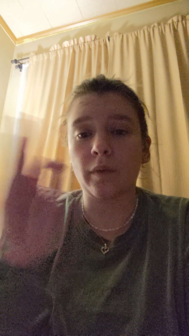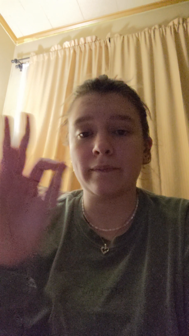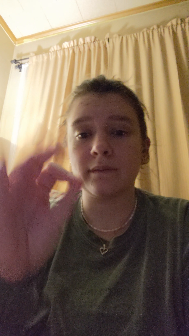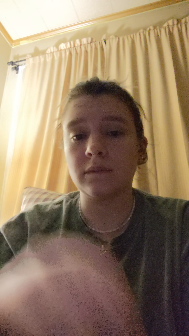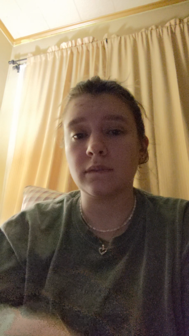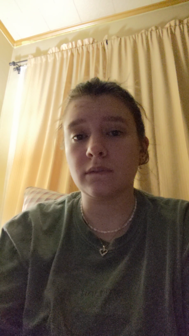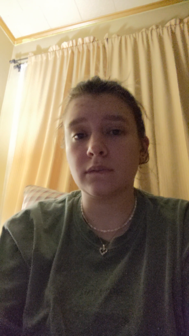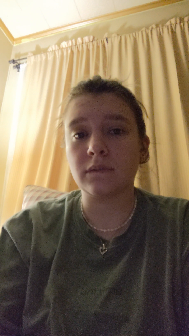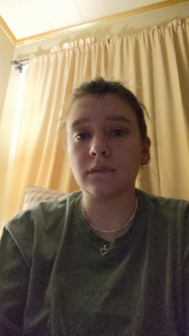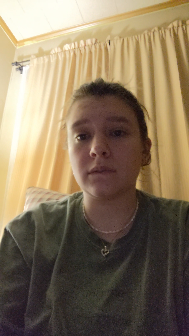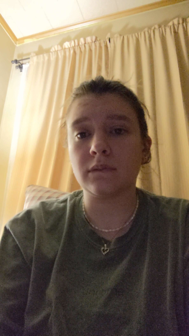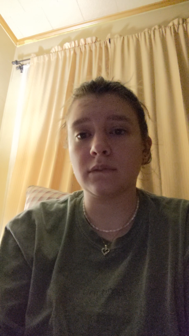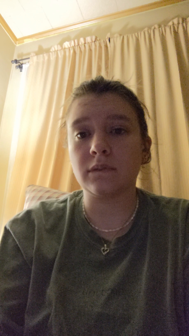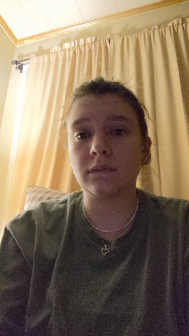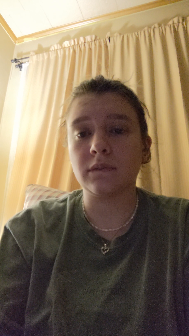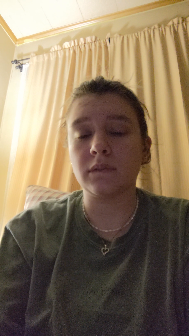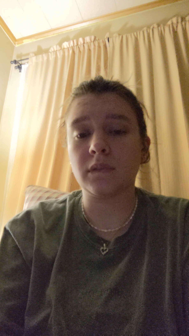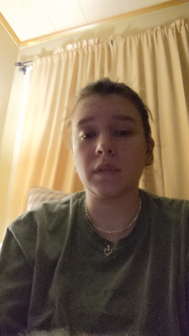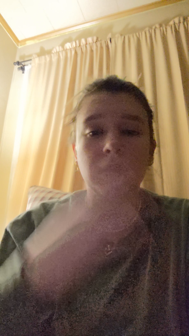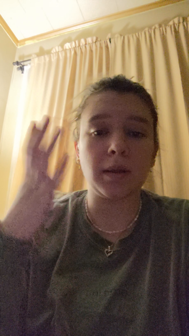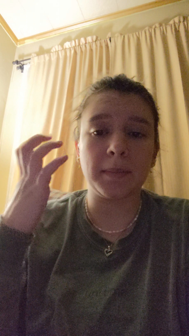pillow